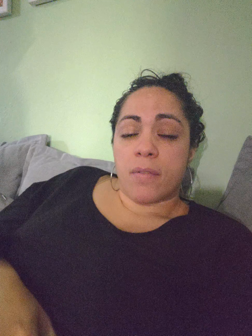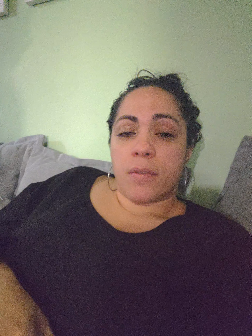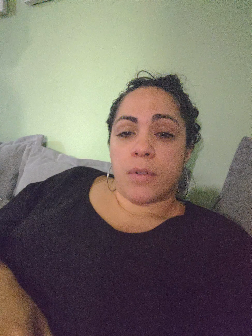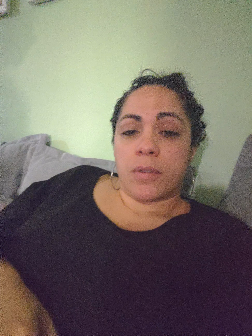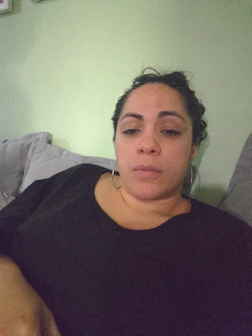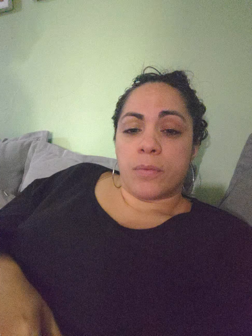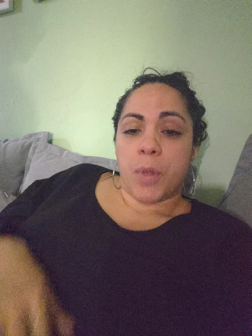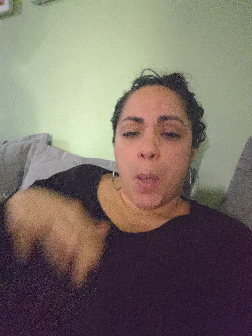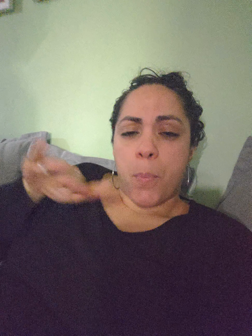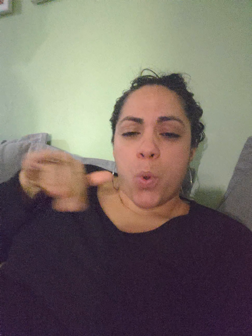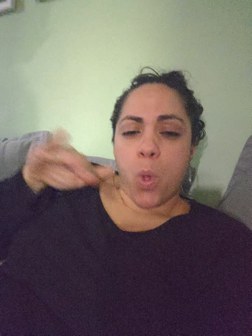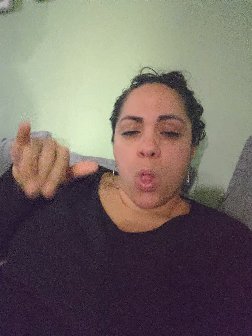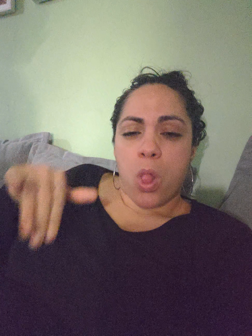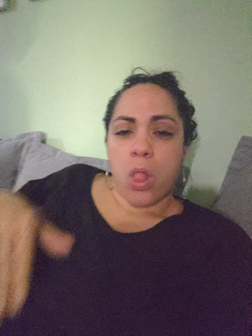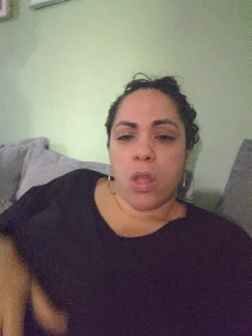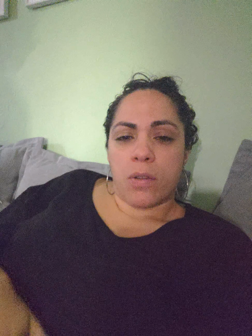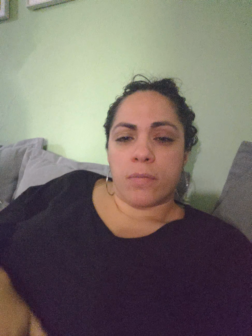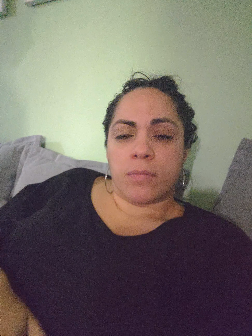pool